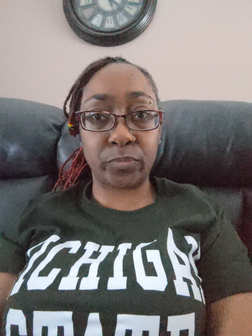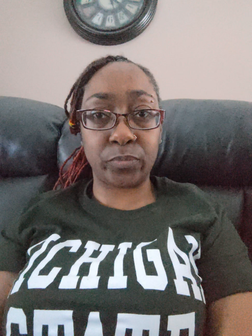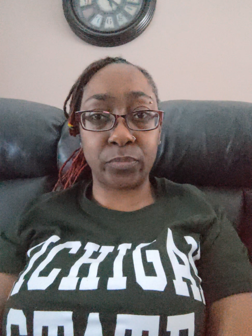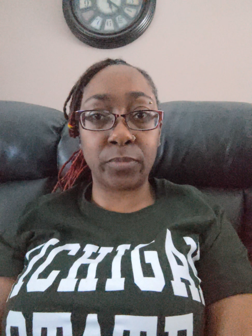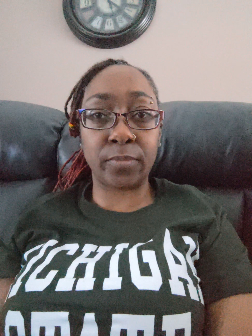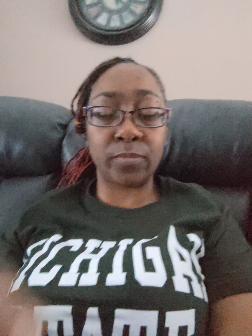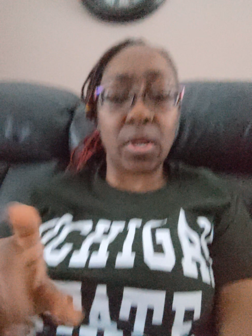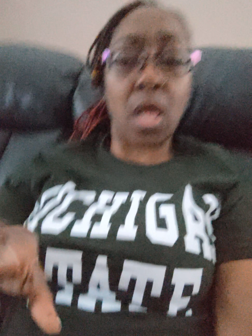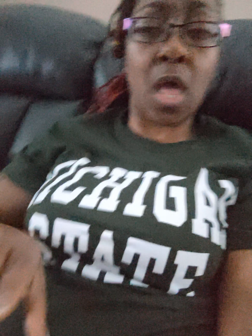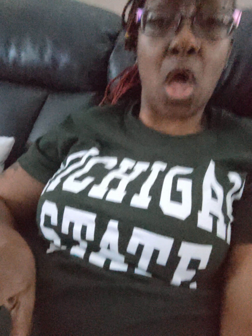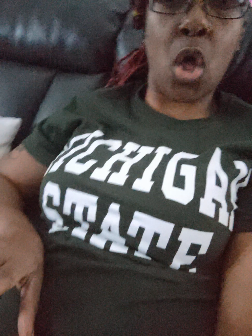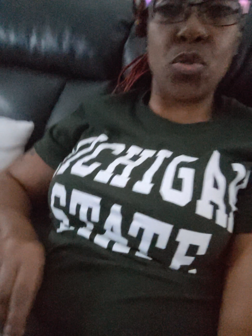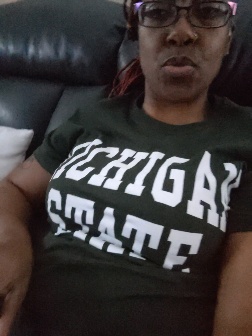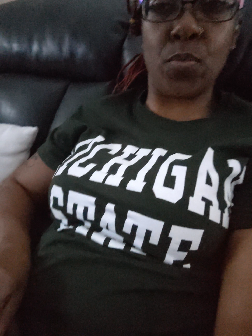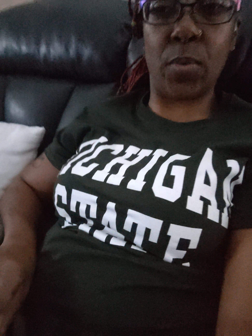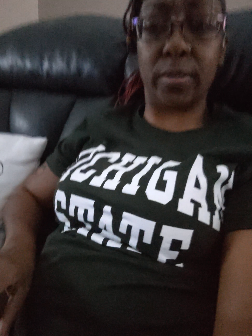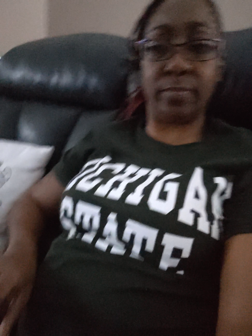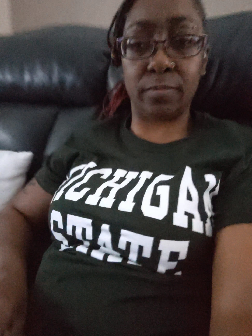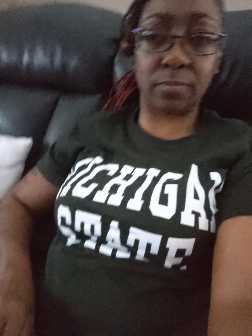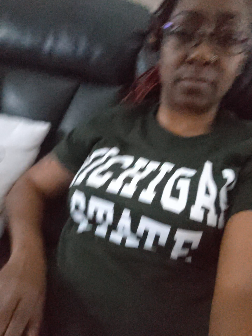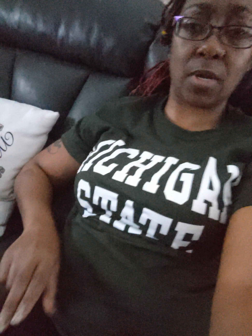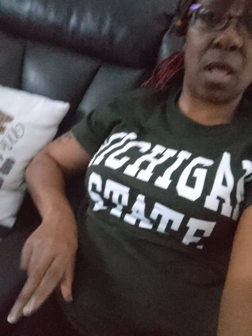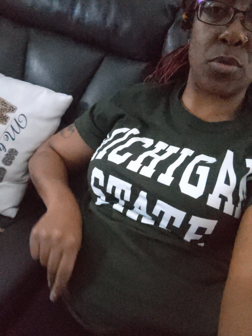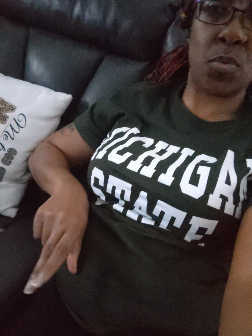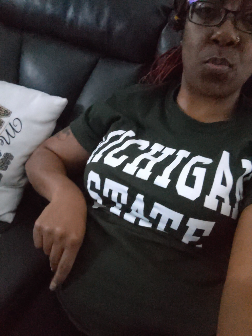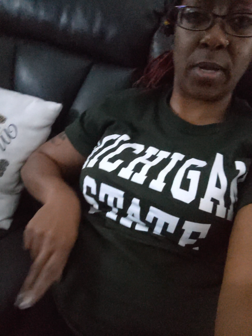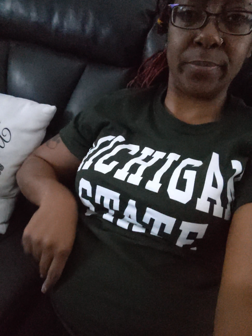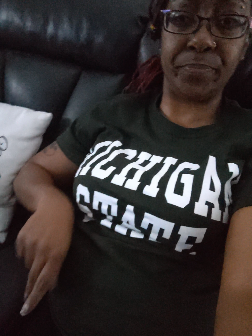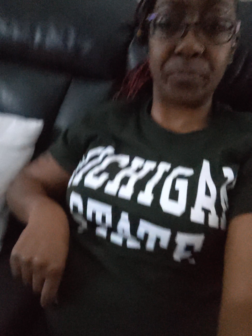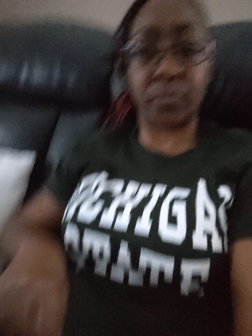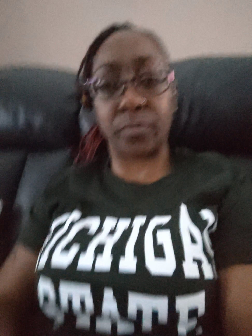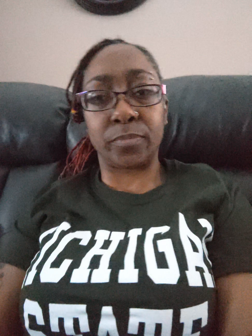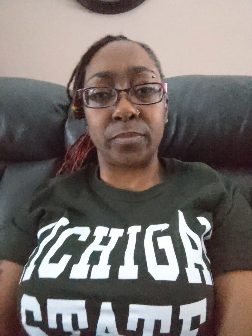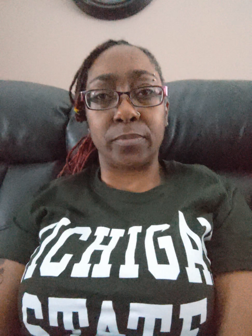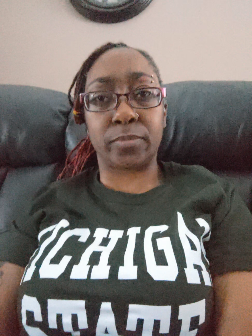underwear